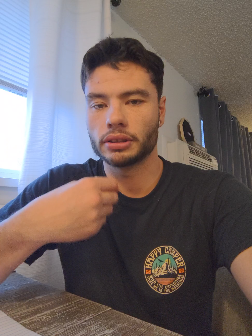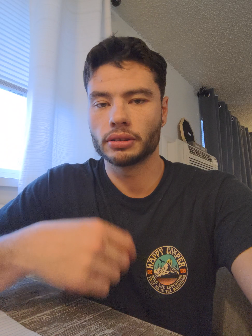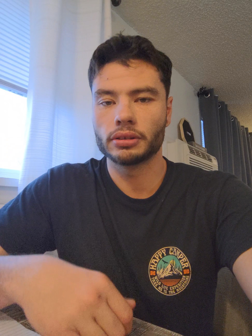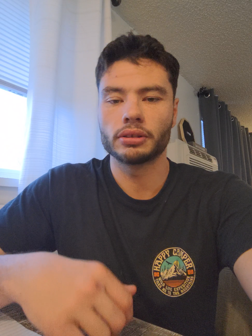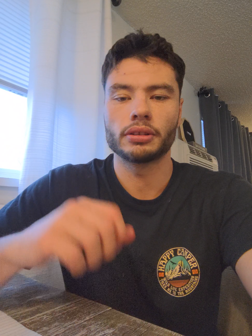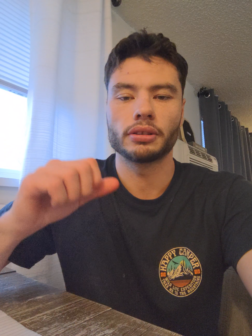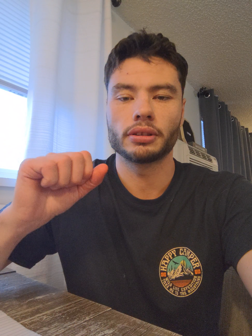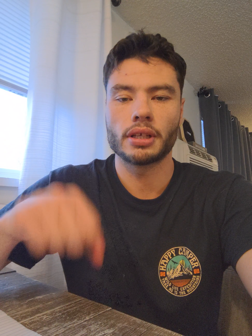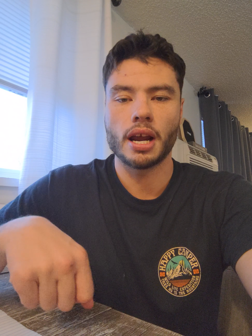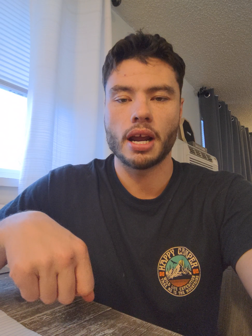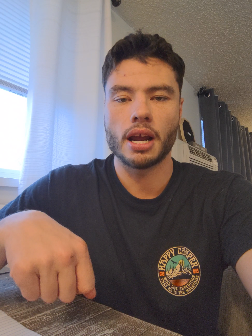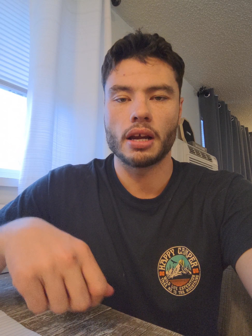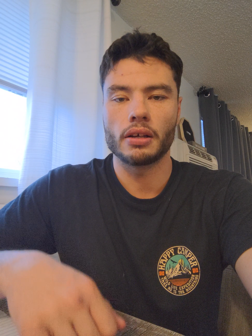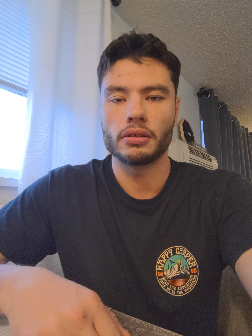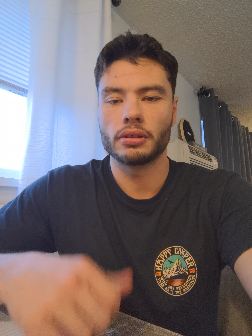can